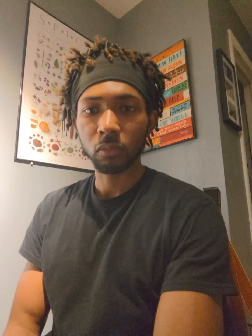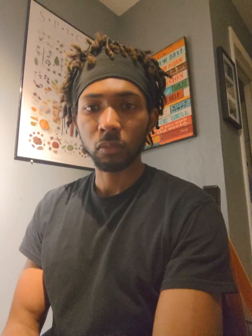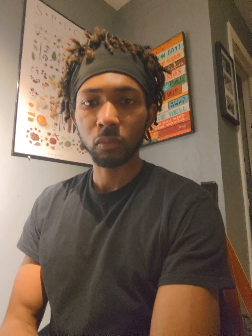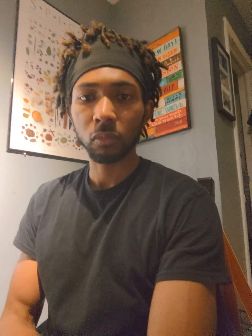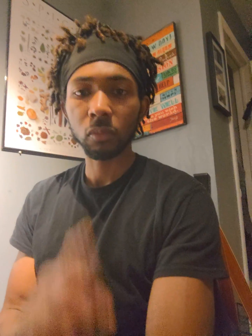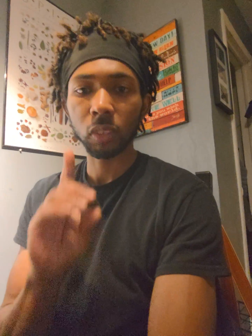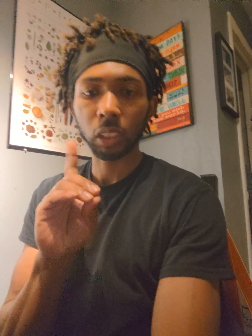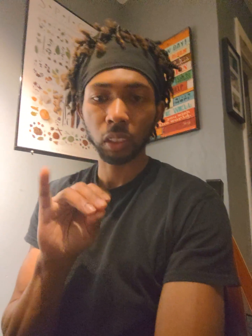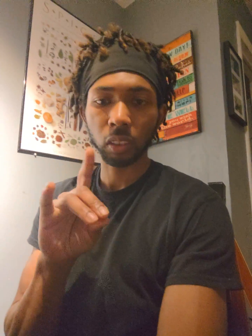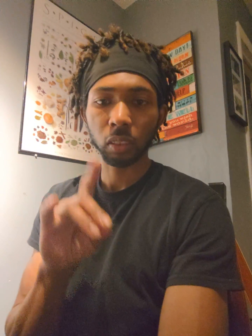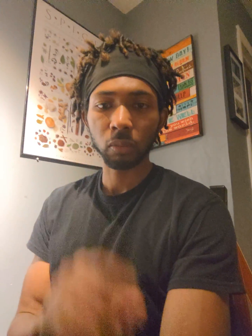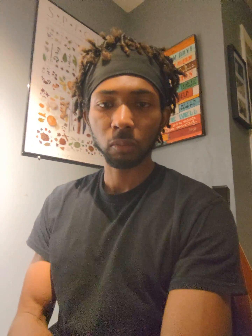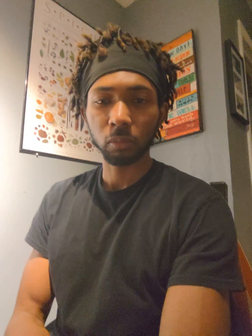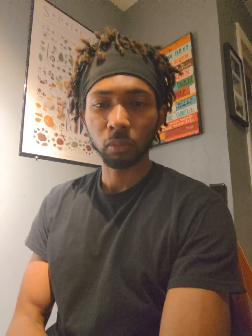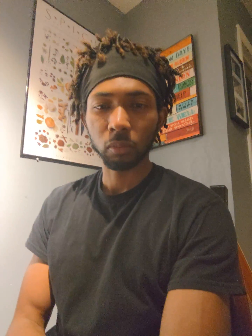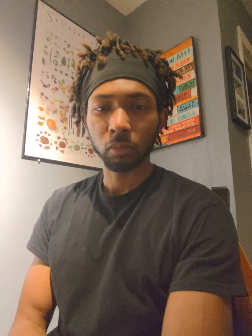did